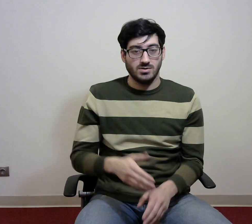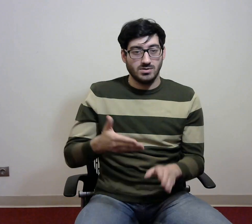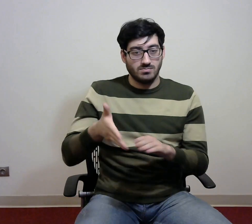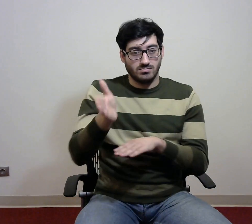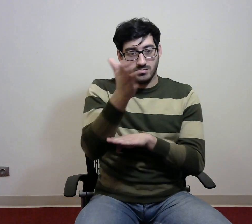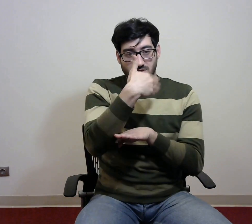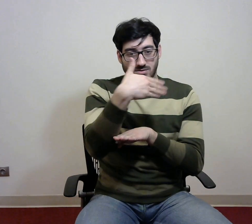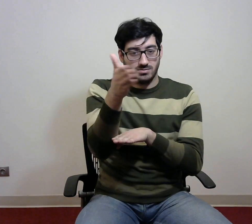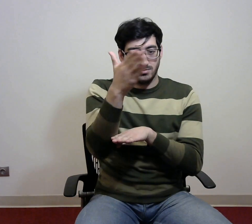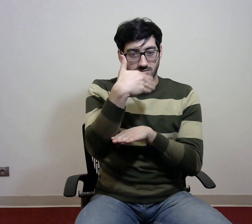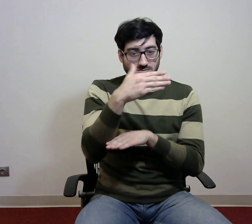bayraq